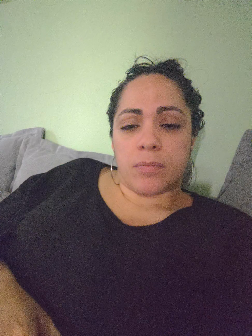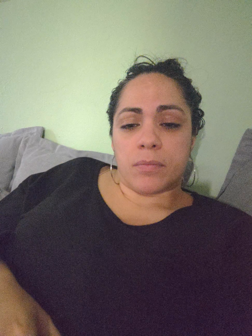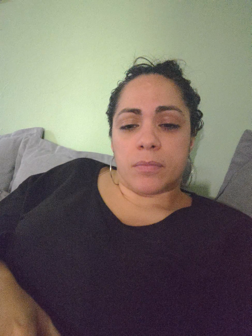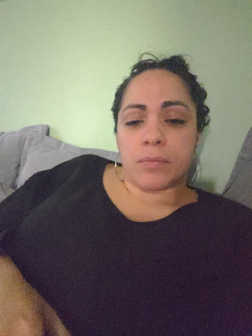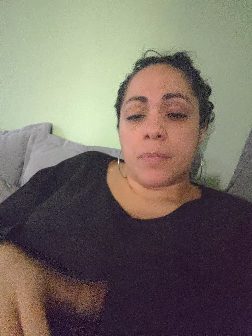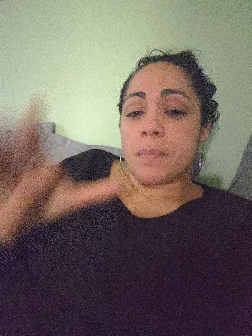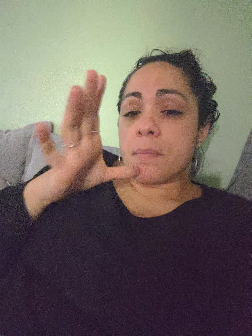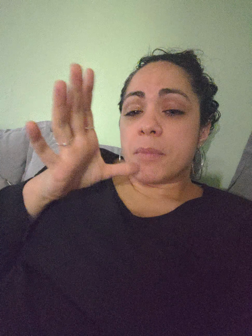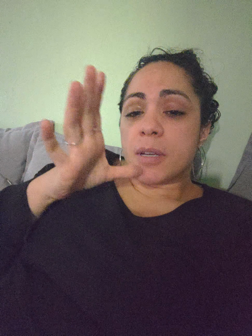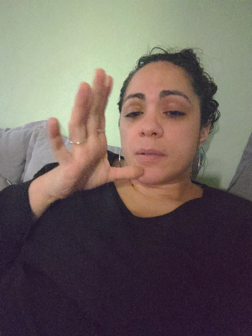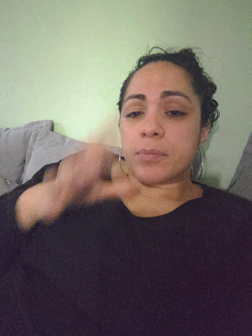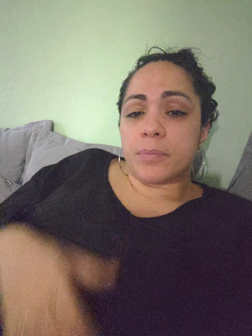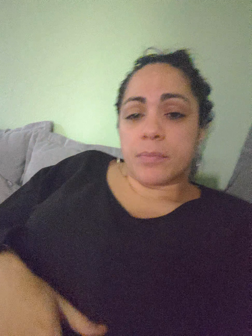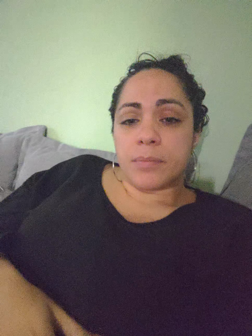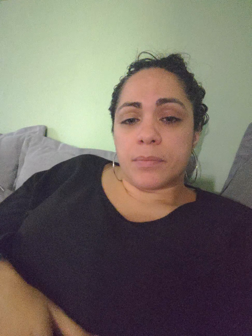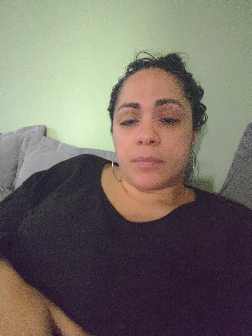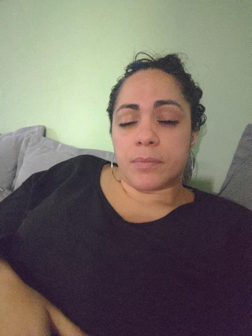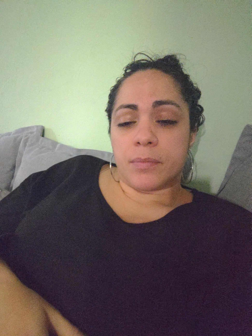mom